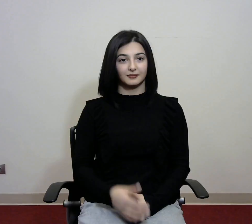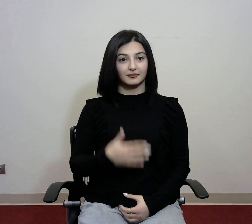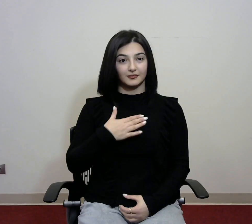mən